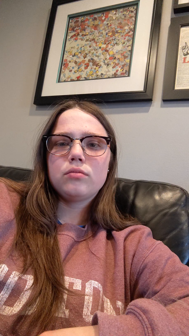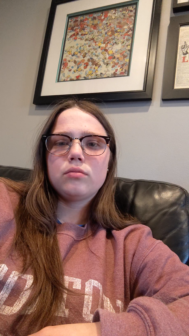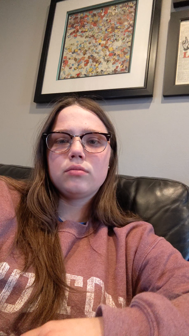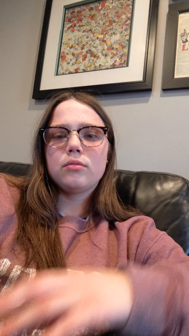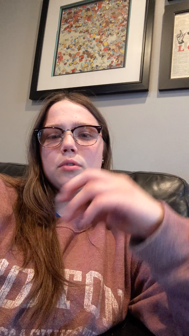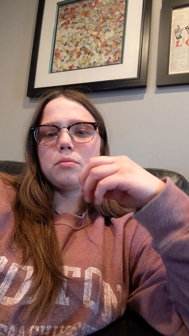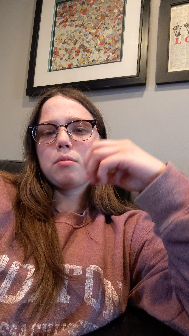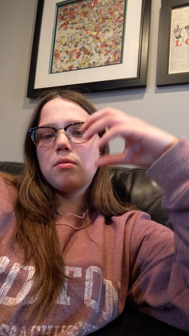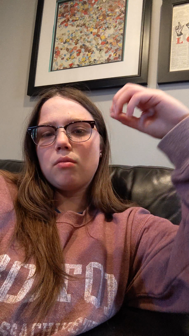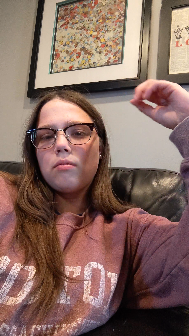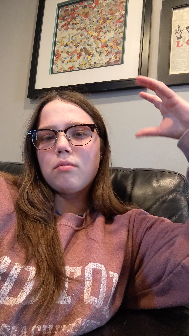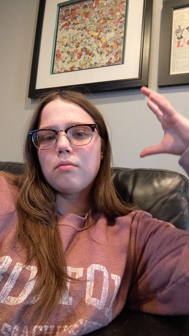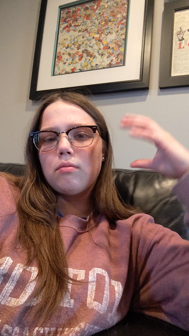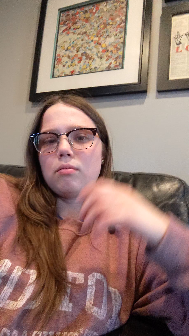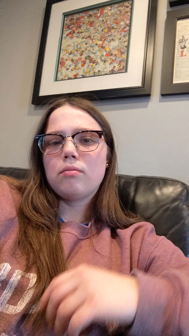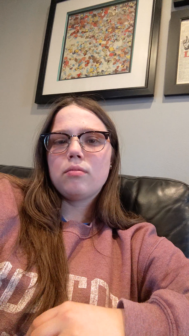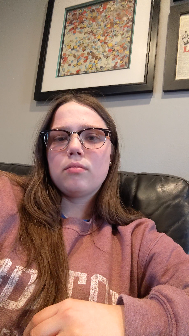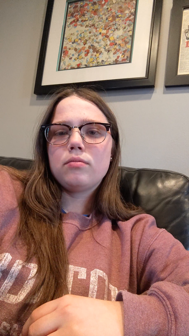bubbles